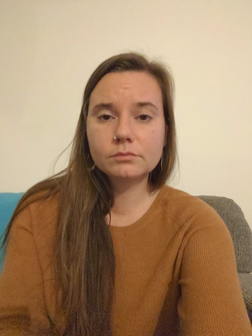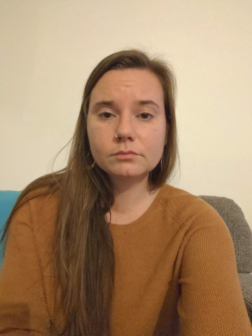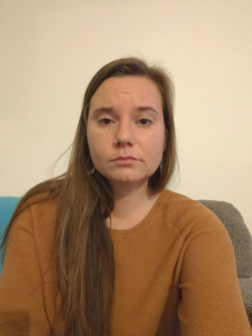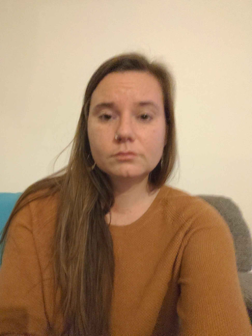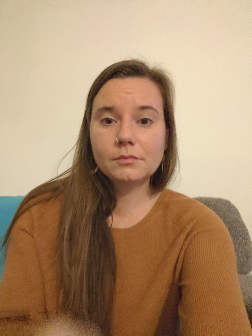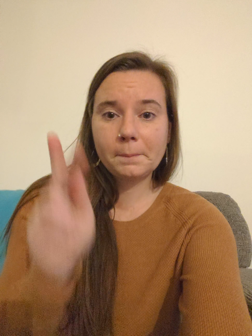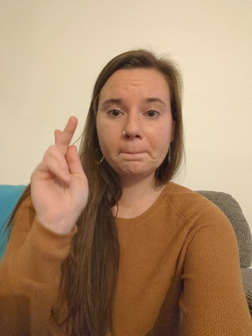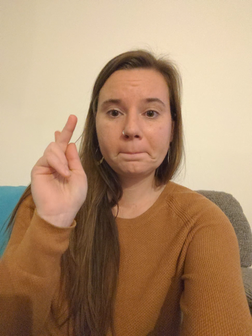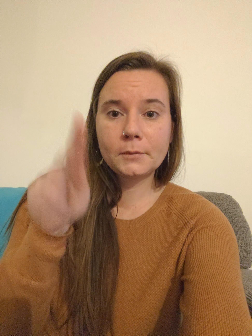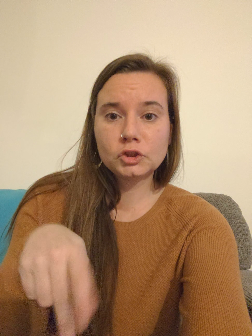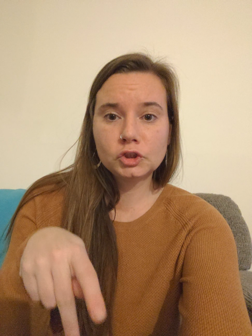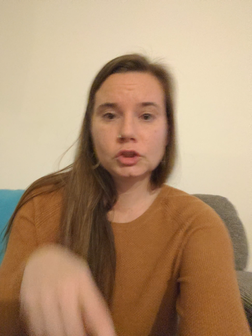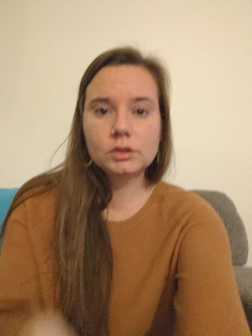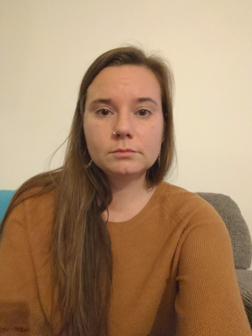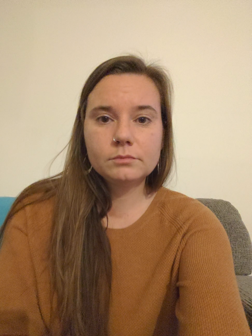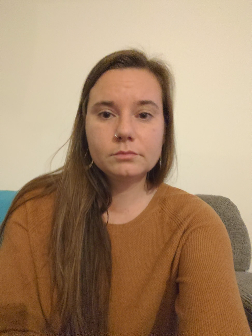person